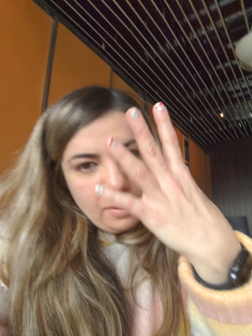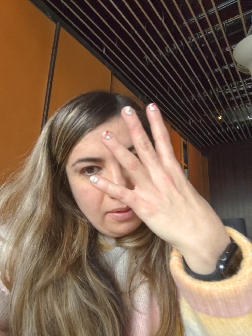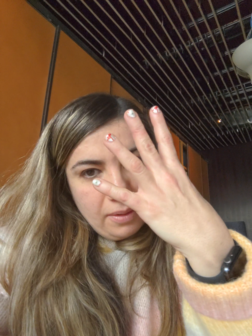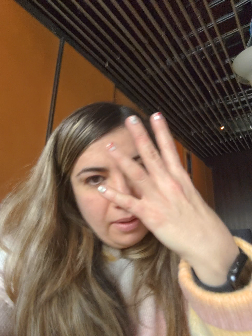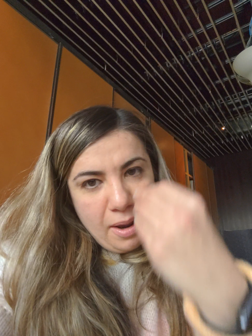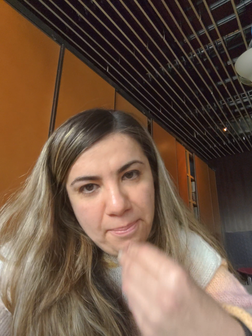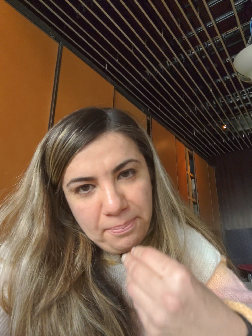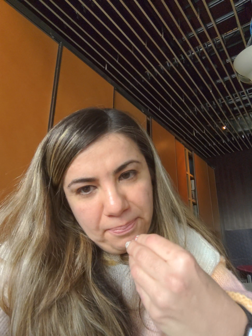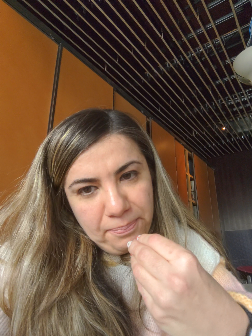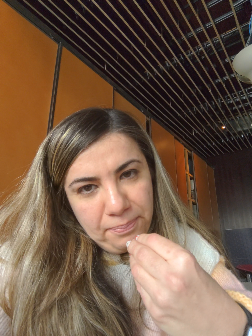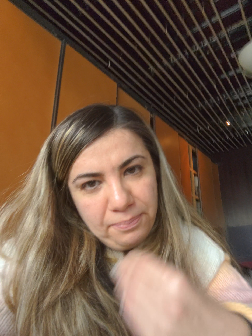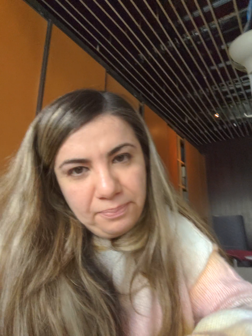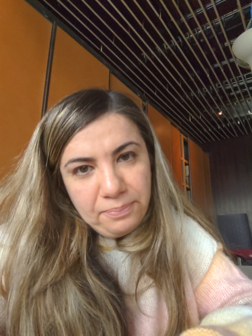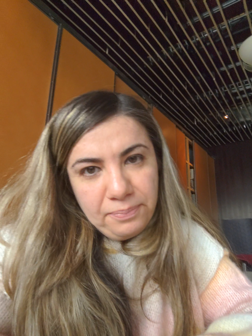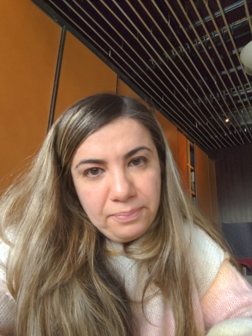sleepy